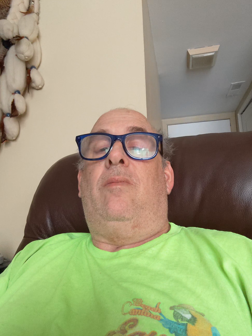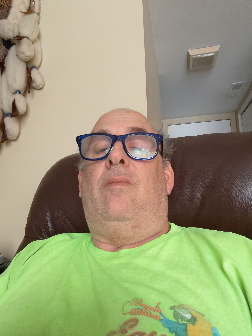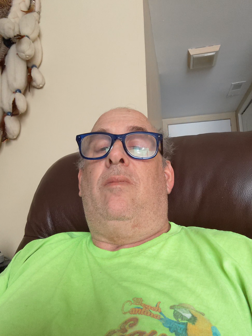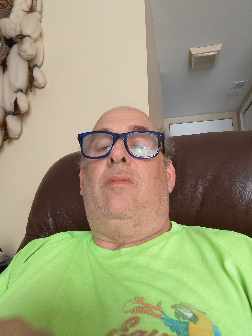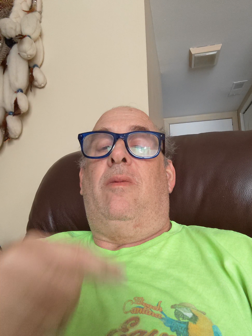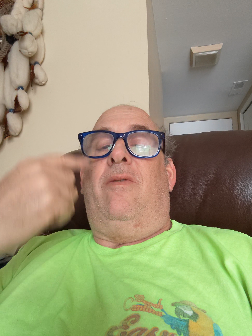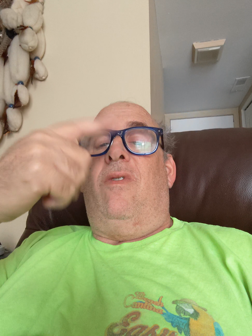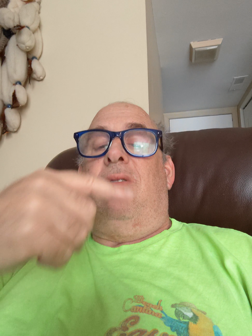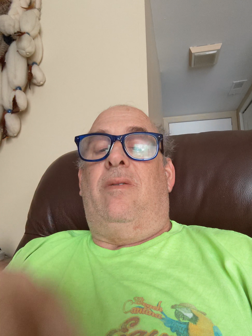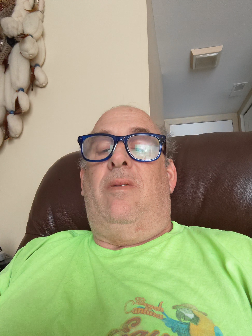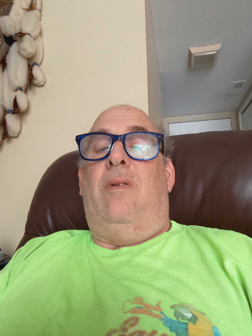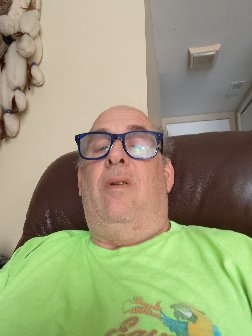face